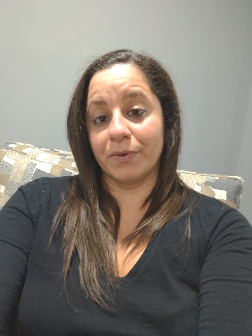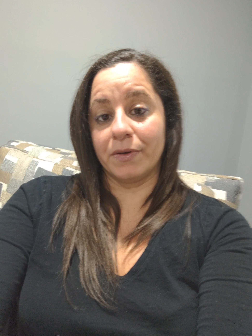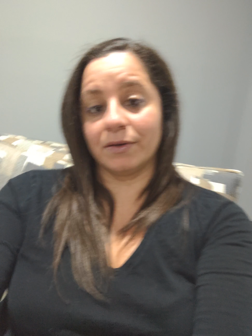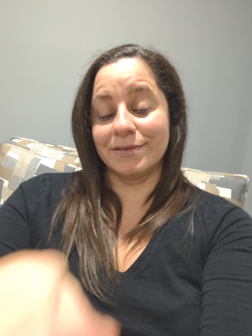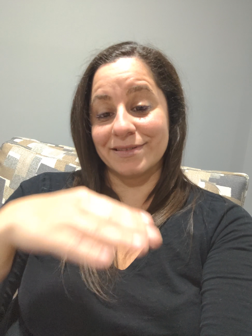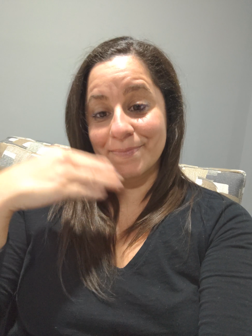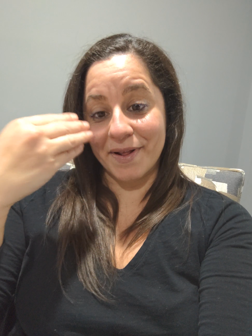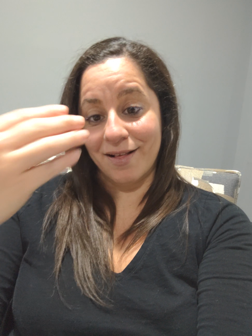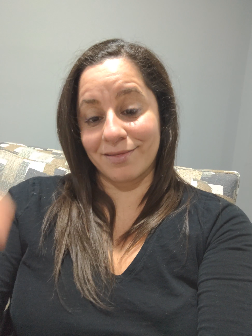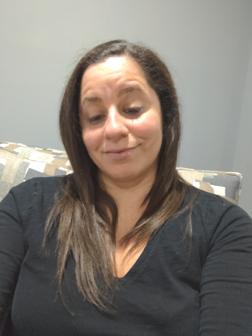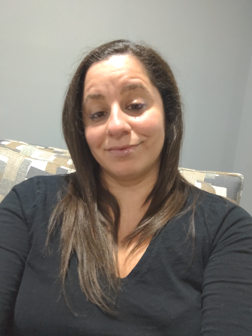smile